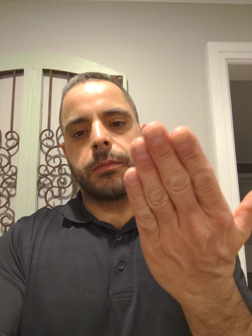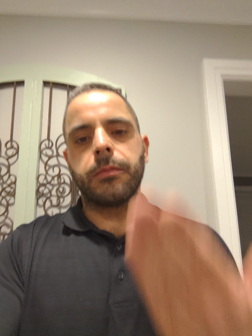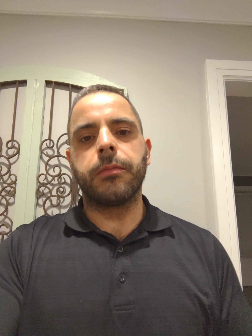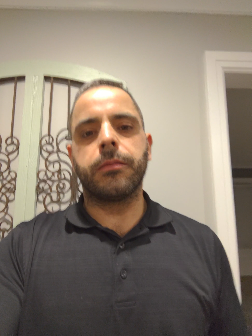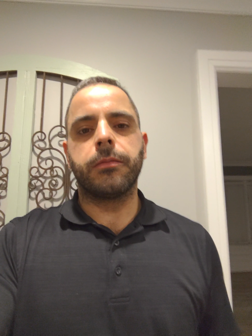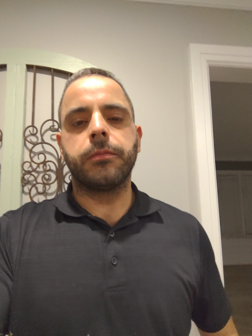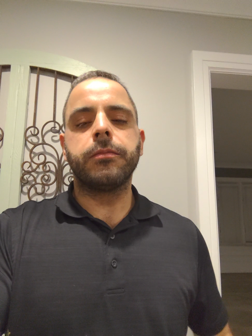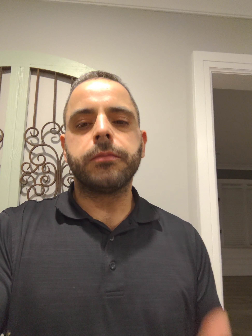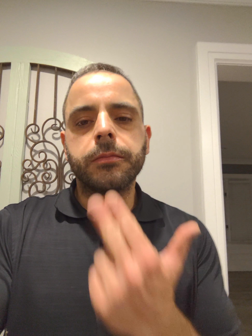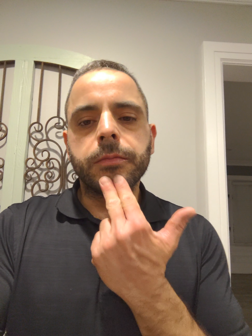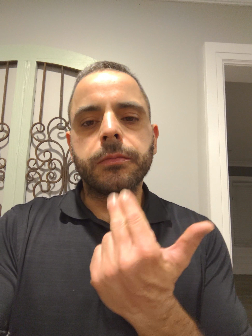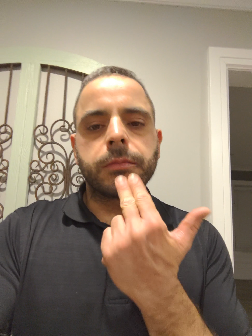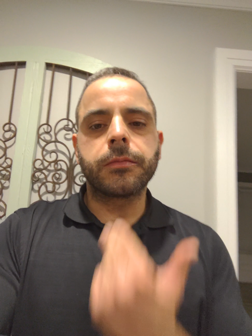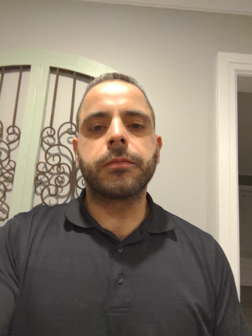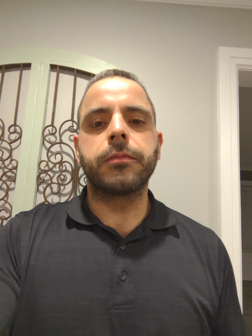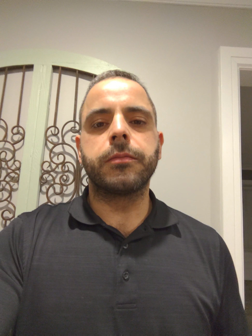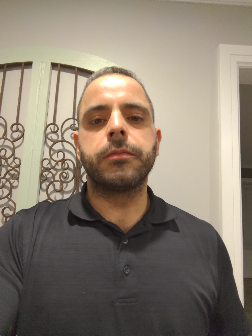cute